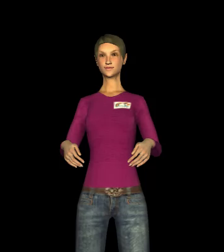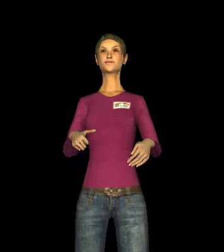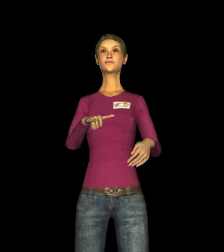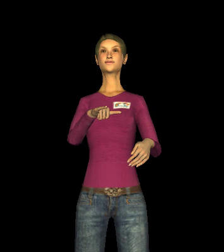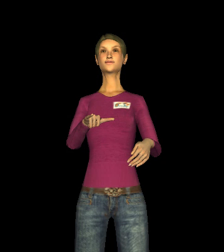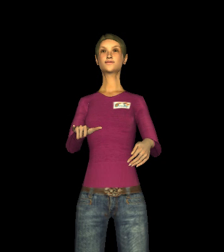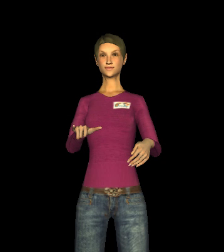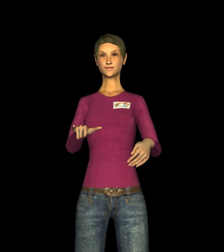أبدا